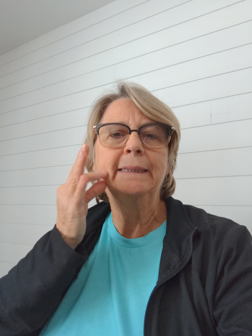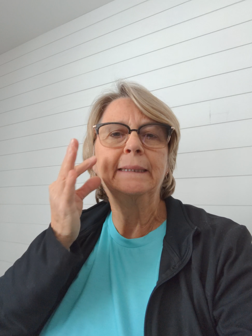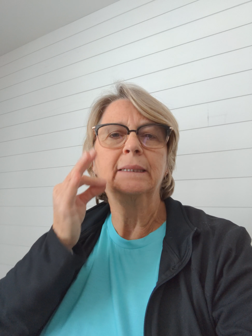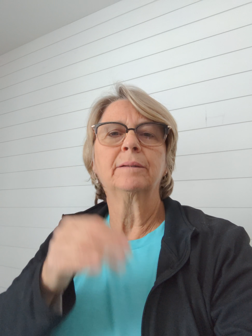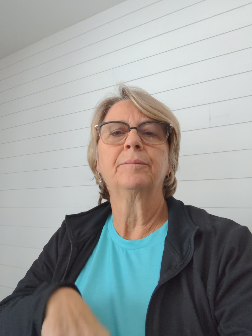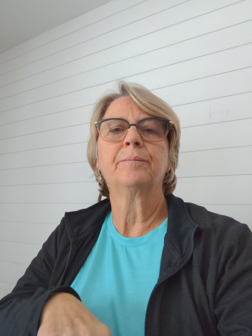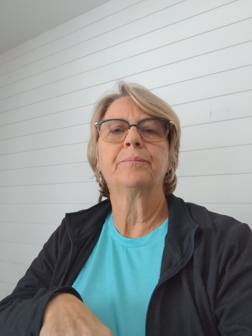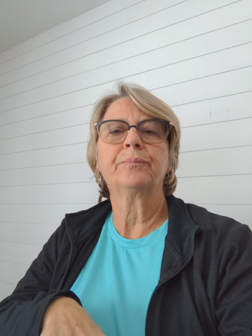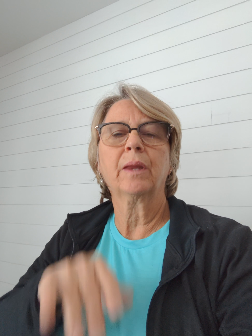kitty